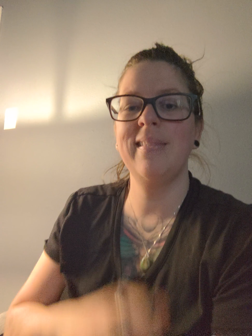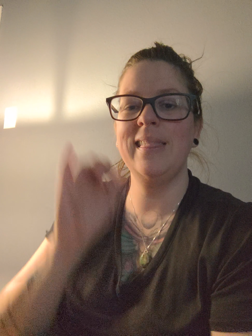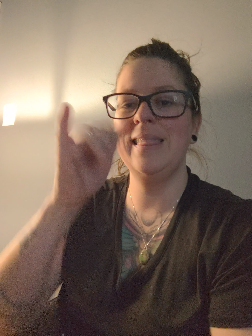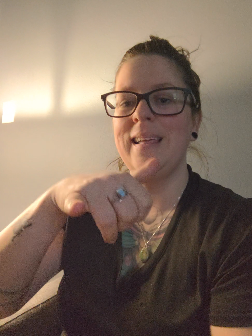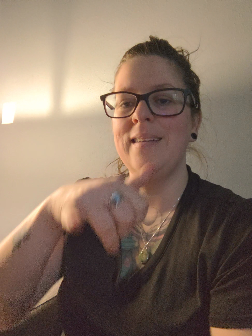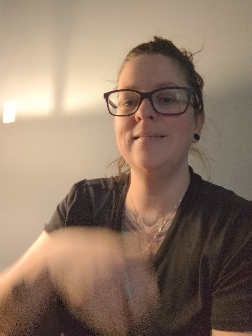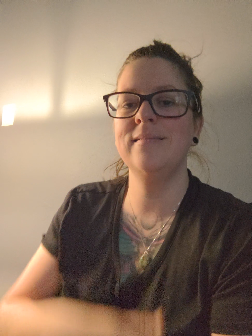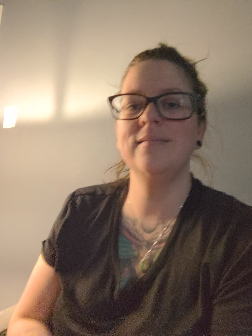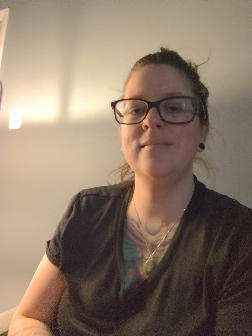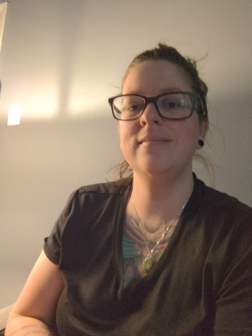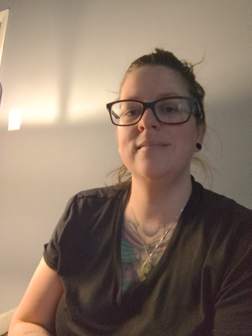that